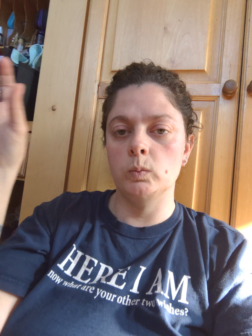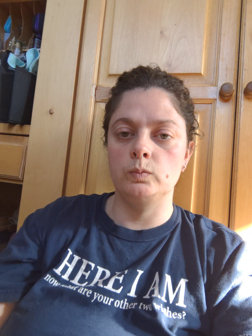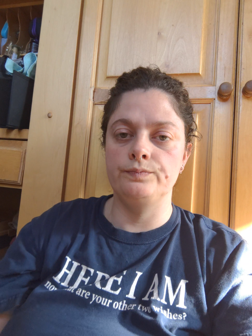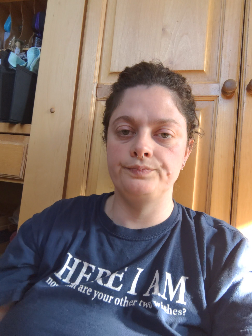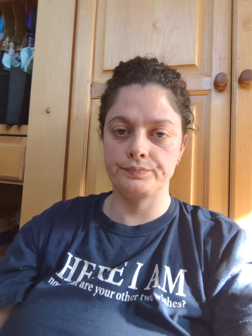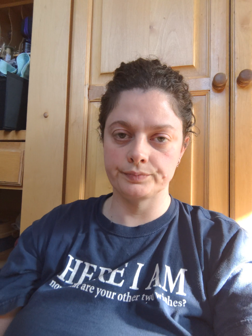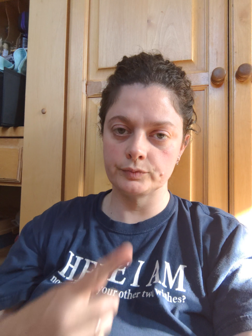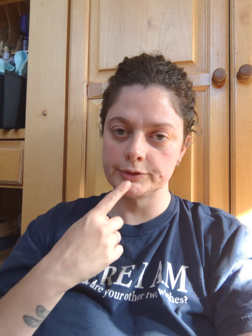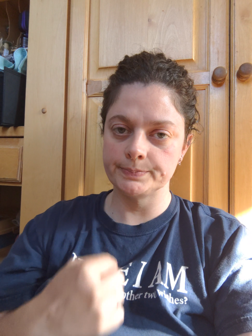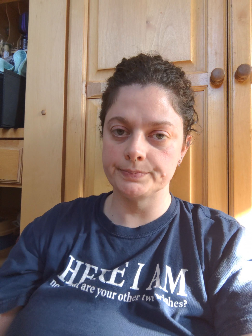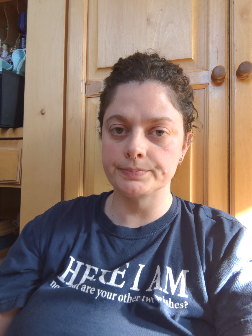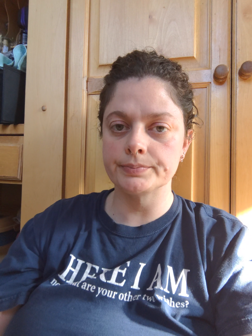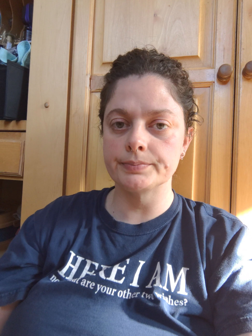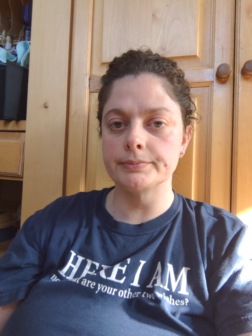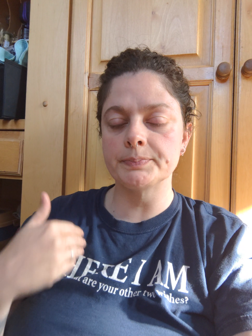red